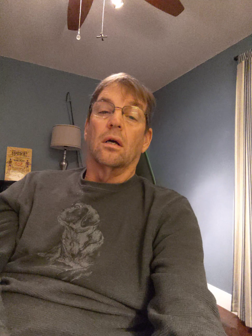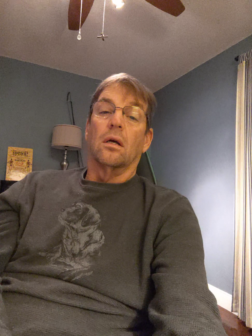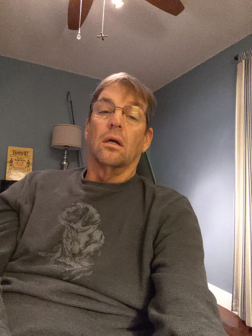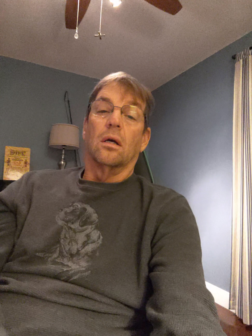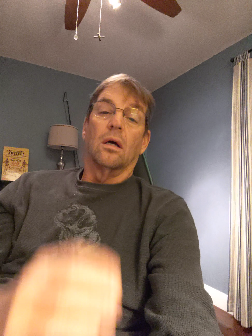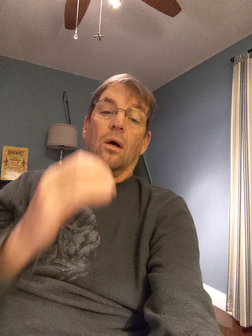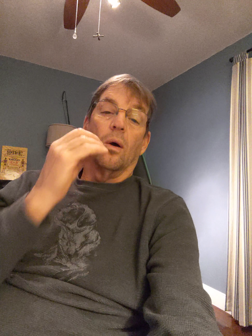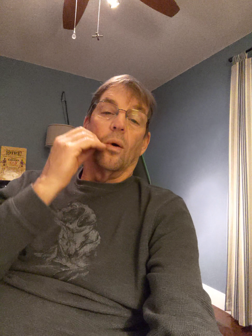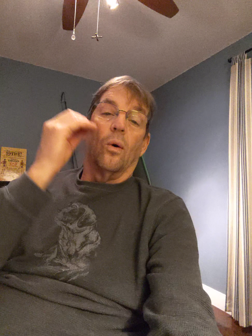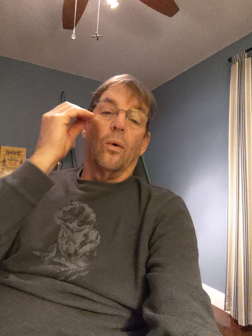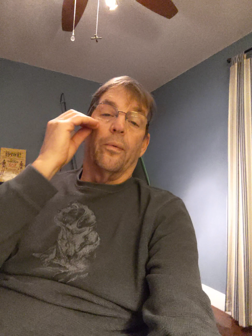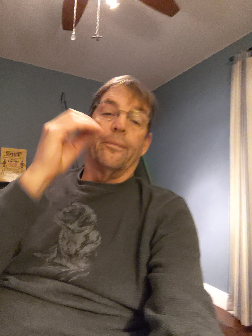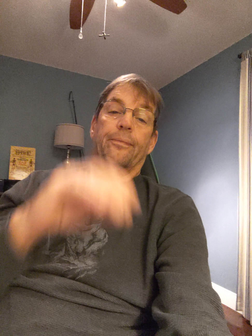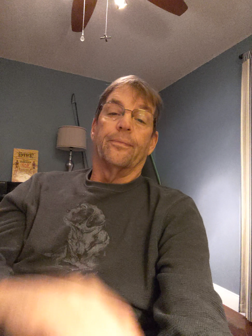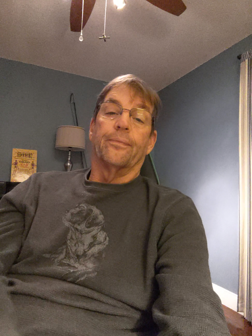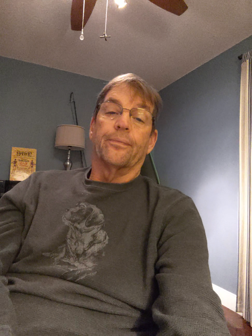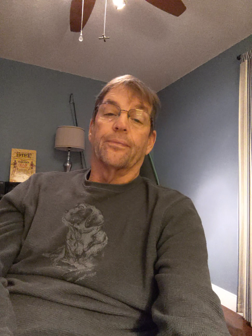home